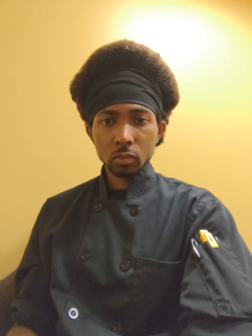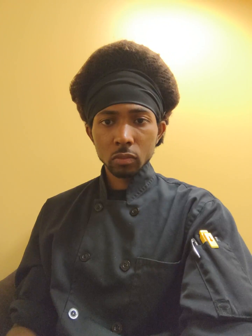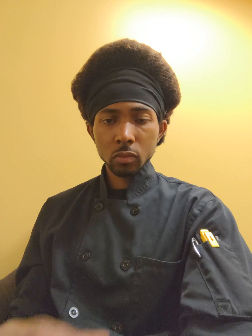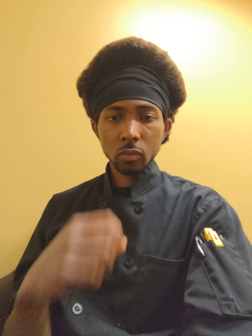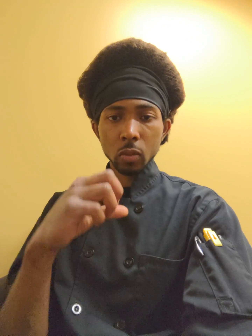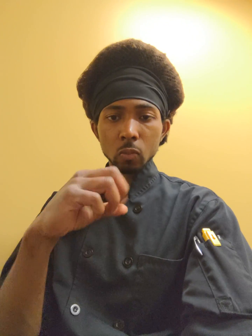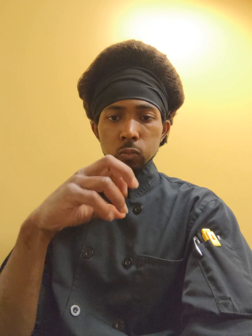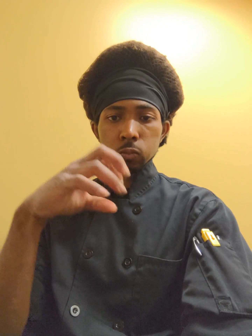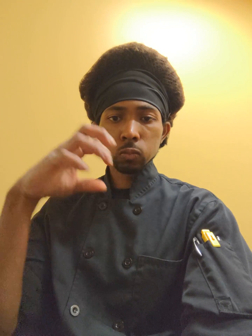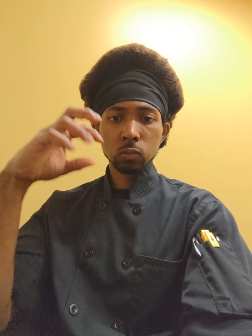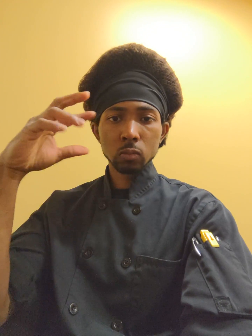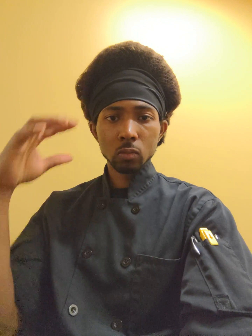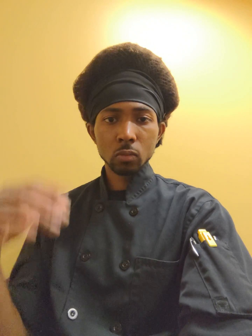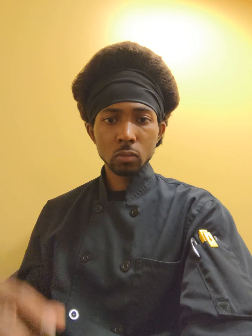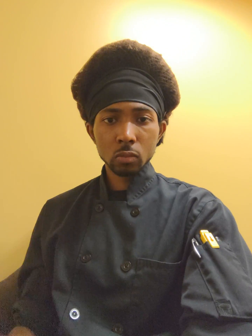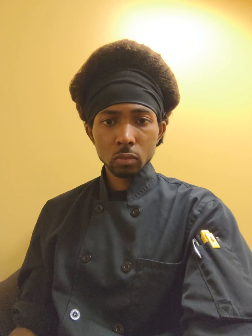bubbles